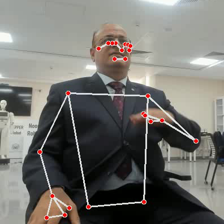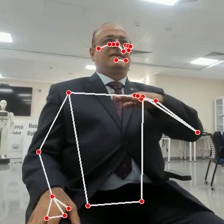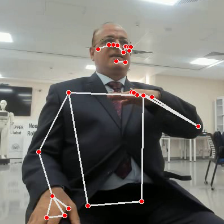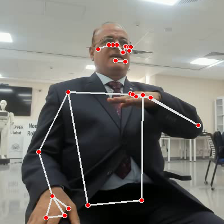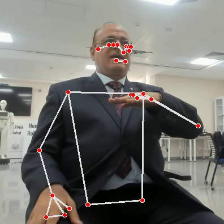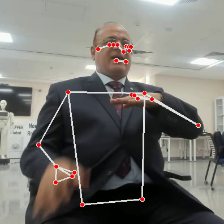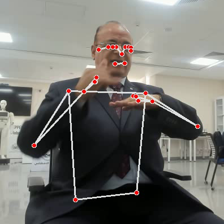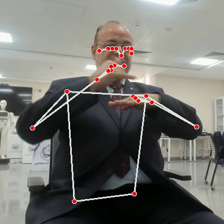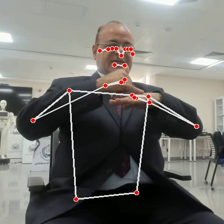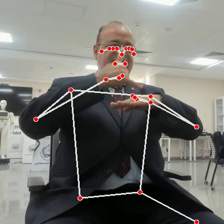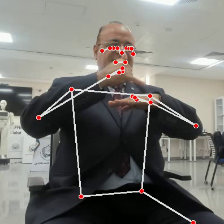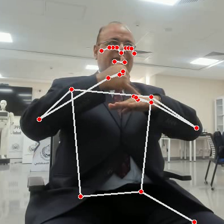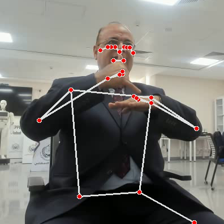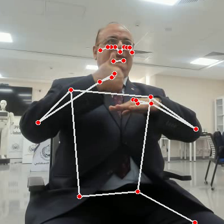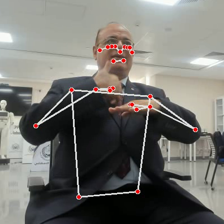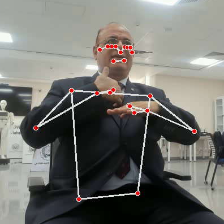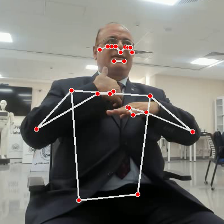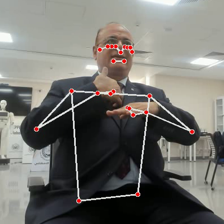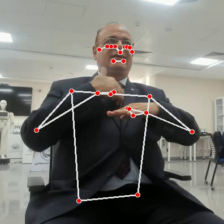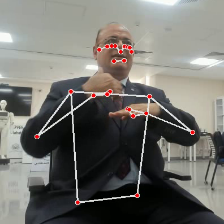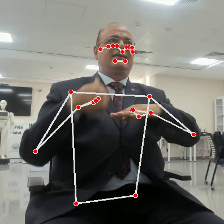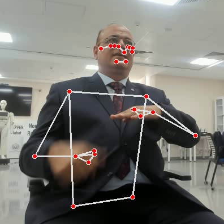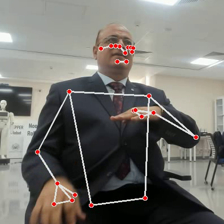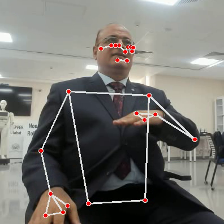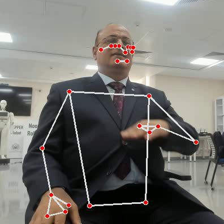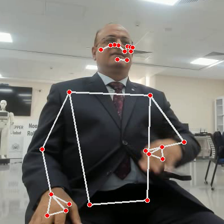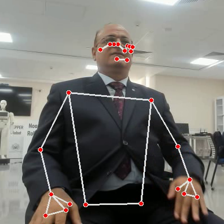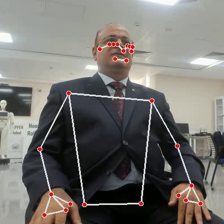khatbty